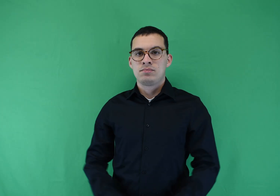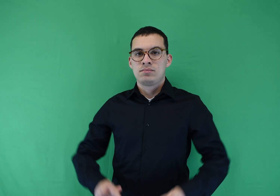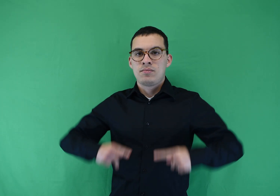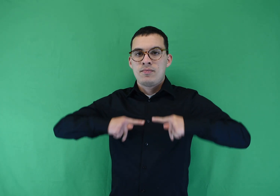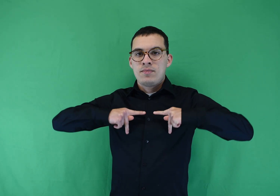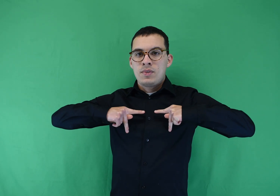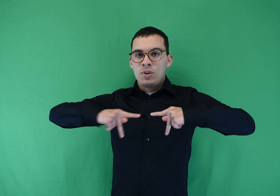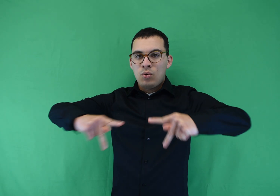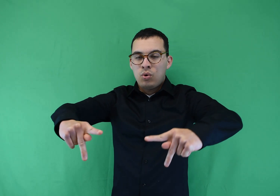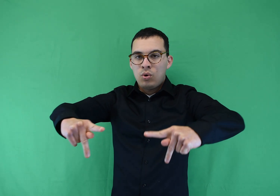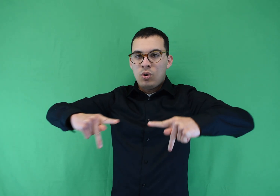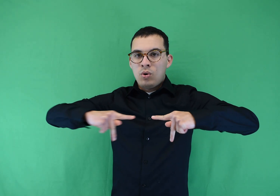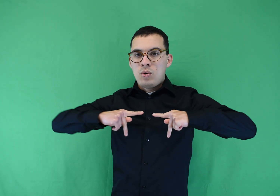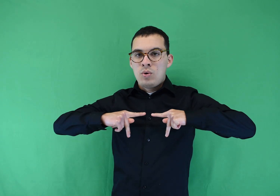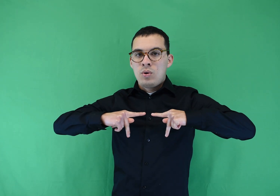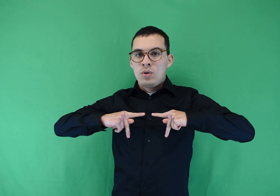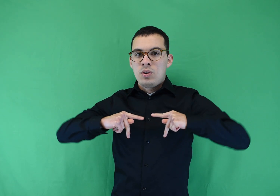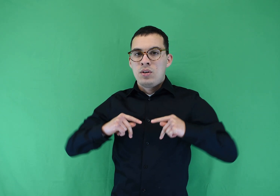pulmones